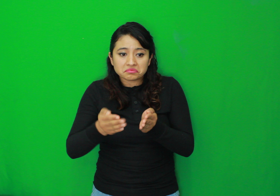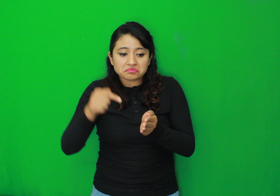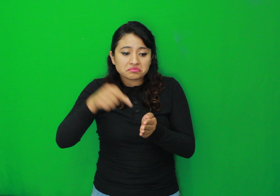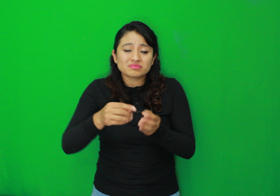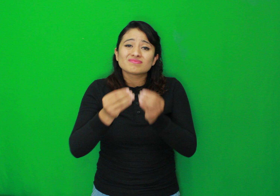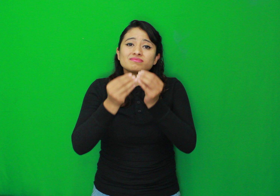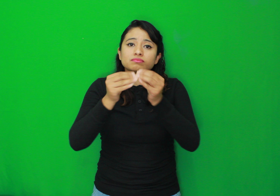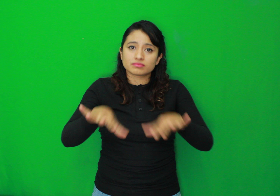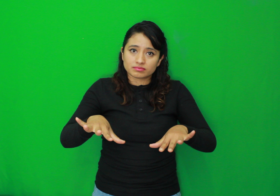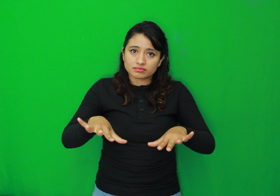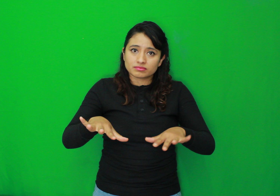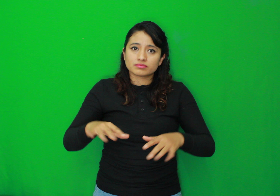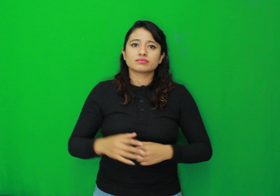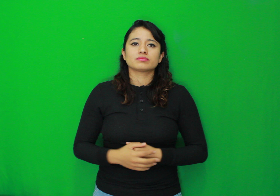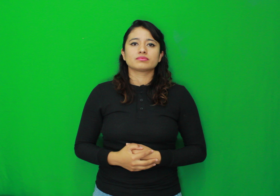perder